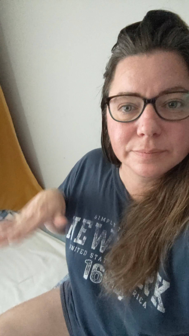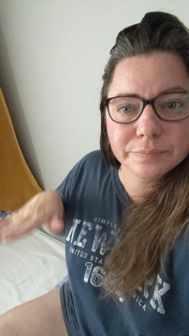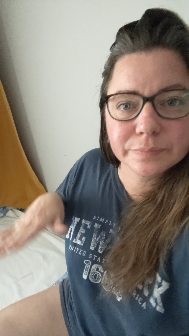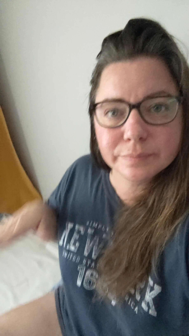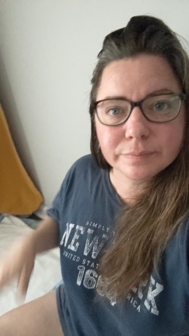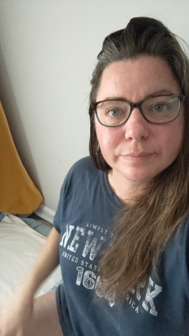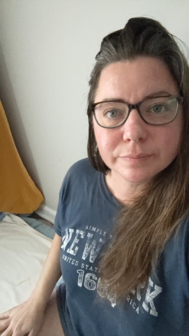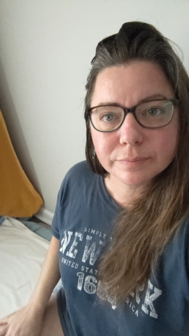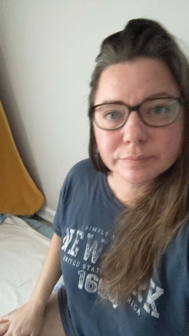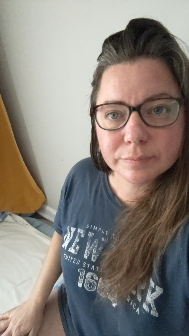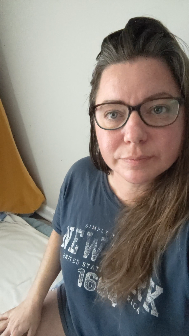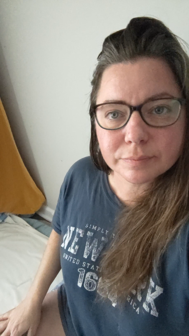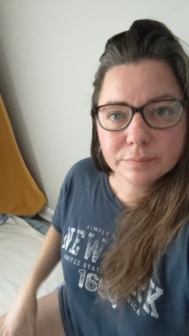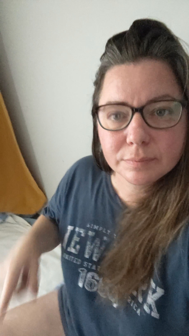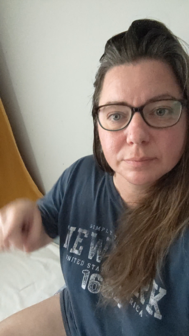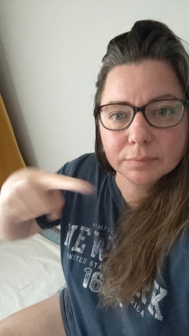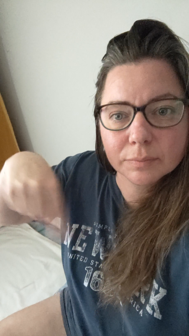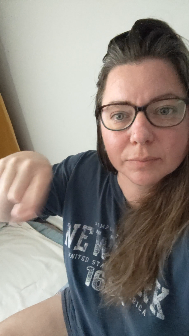around